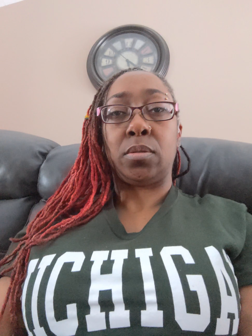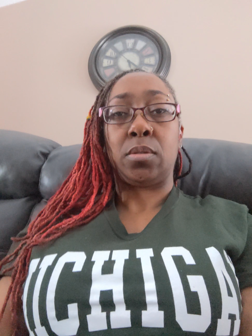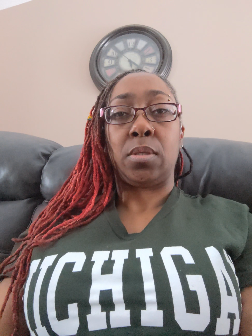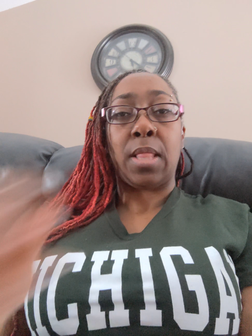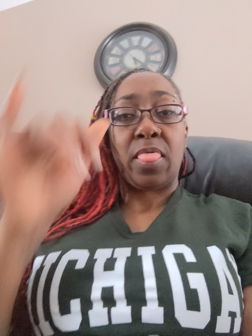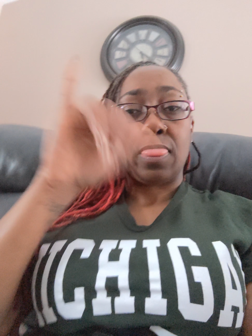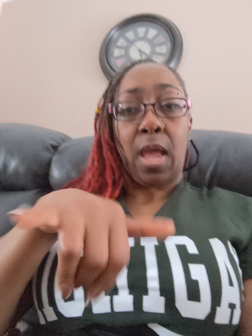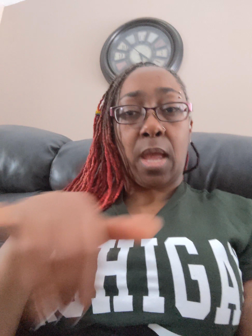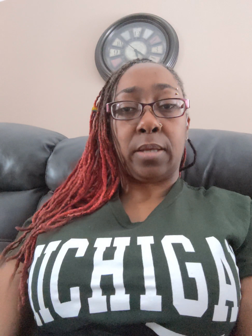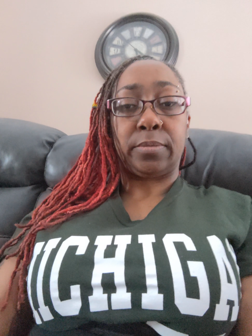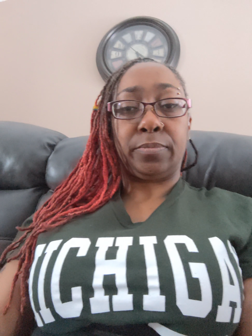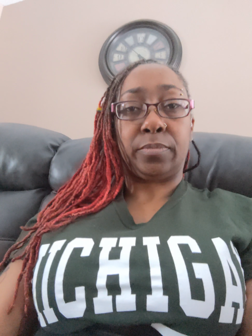that